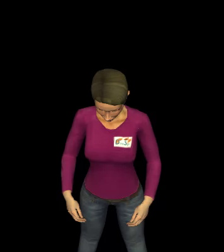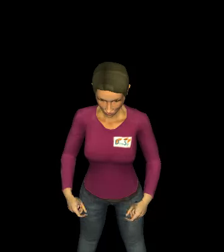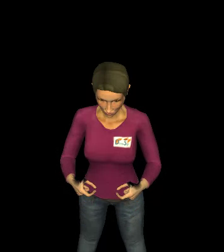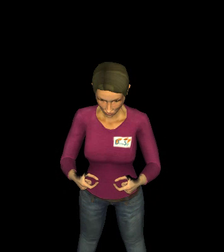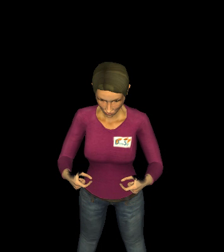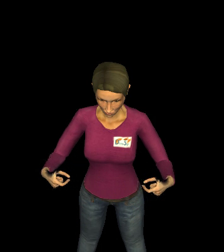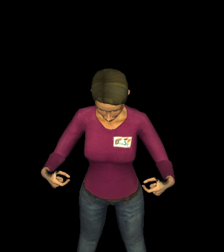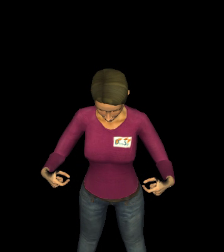واسع